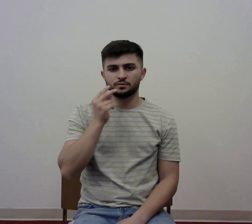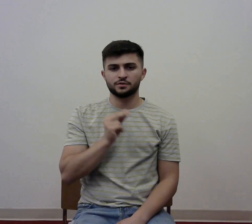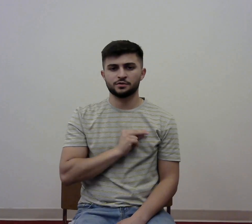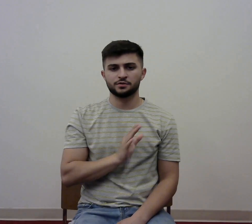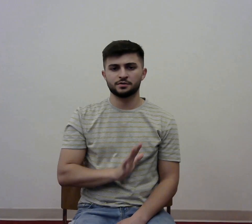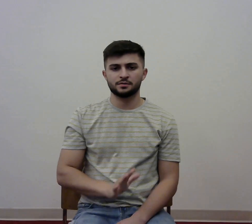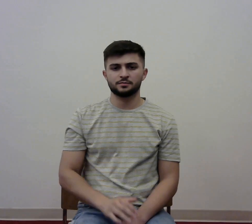işləmir